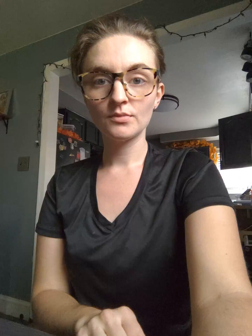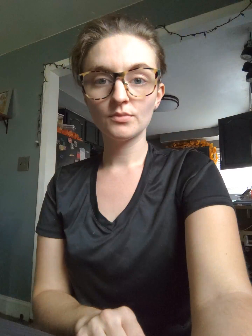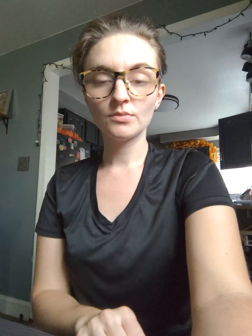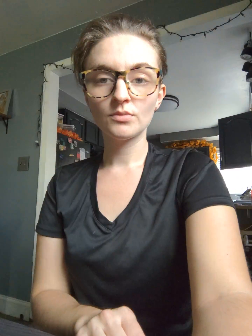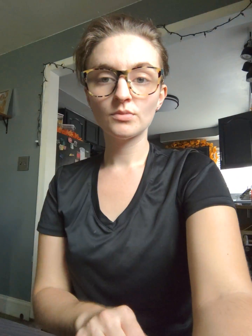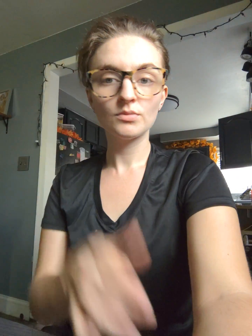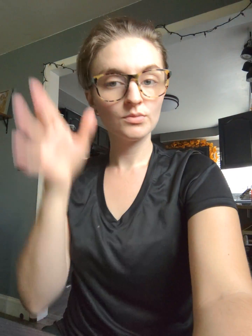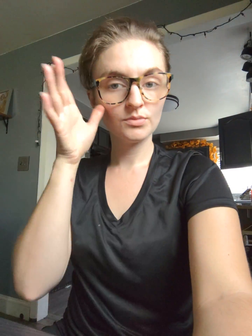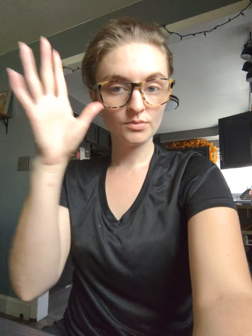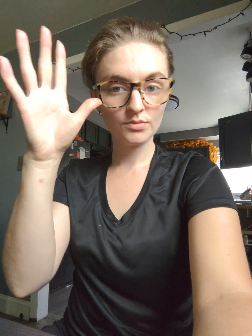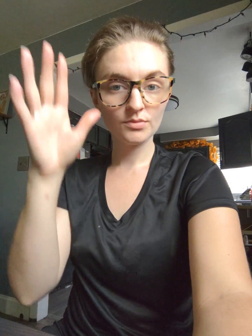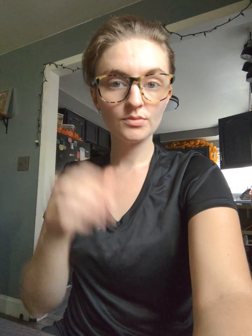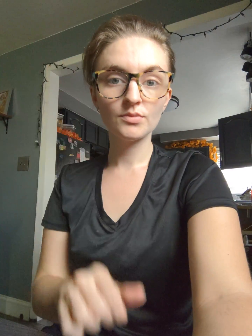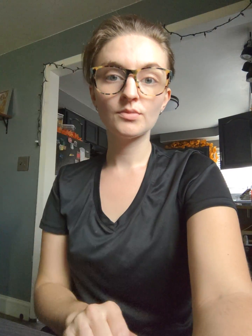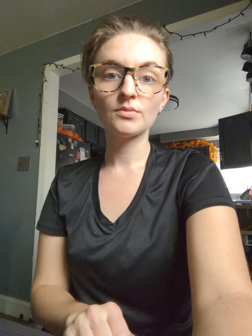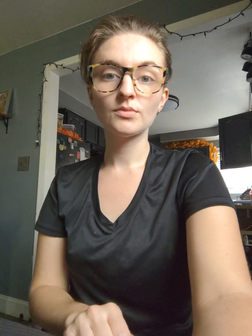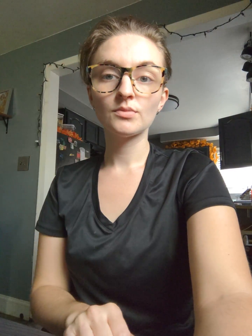moose